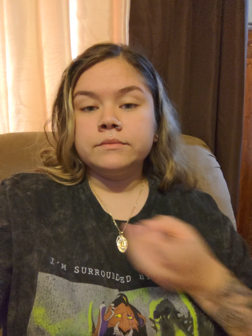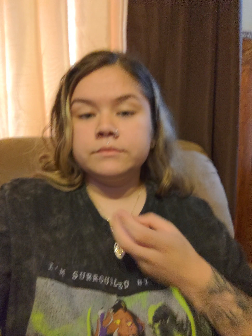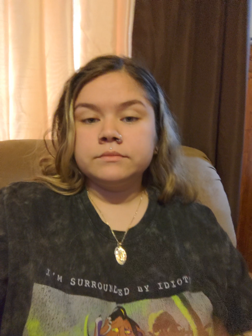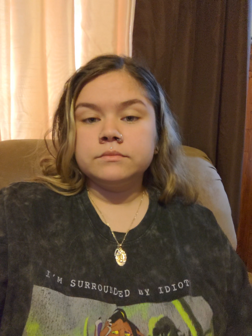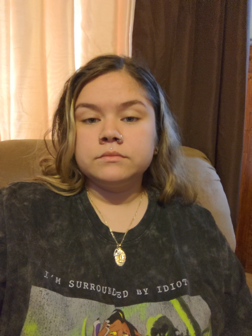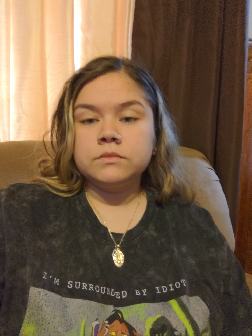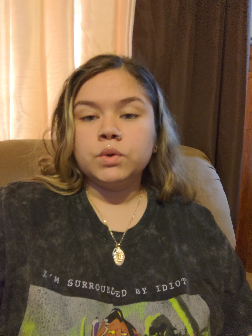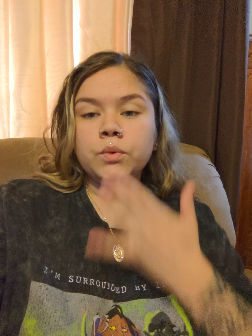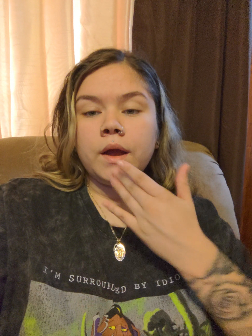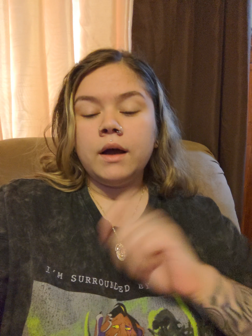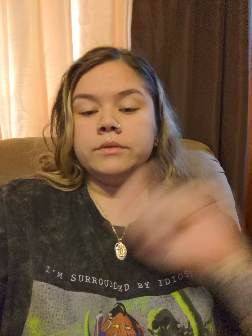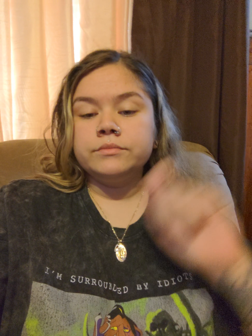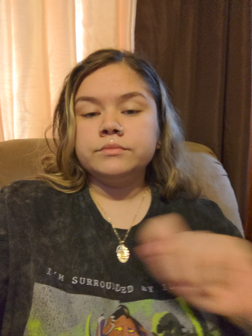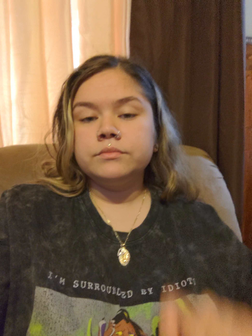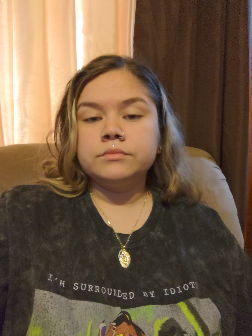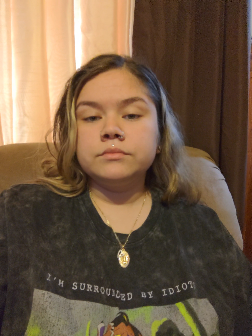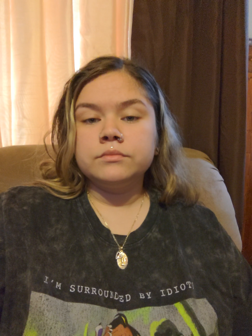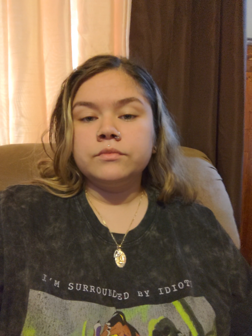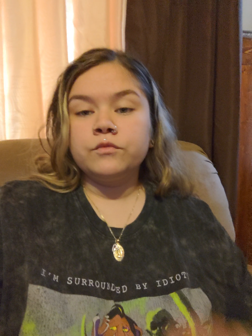crayon